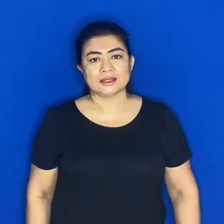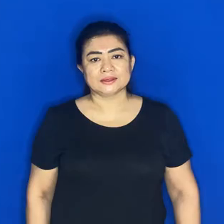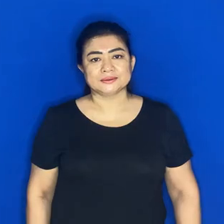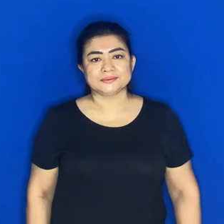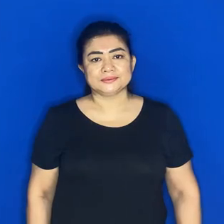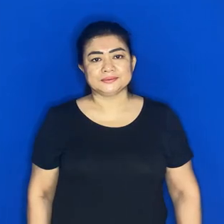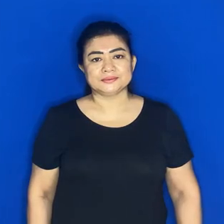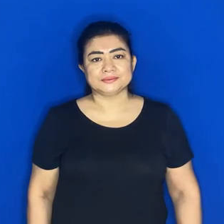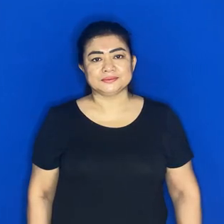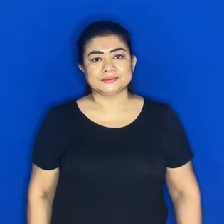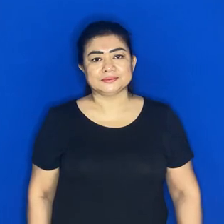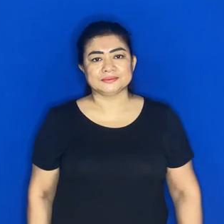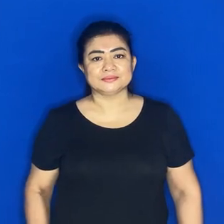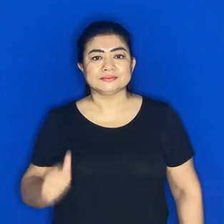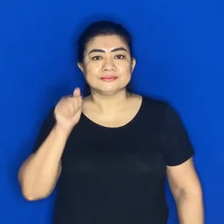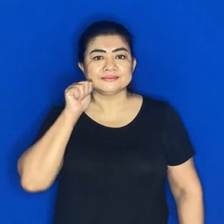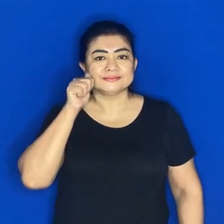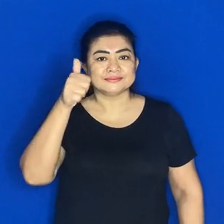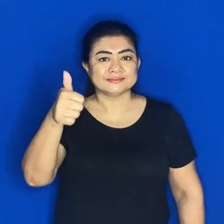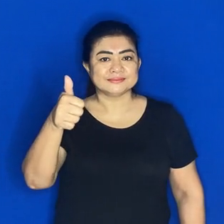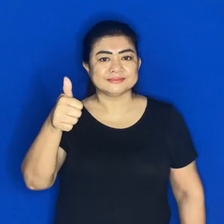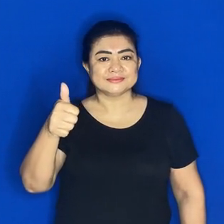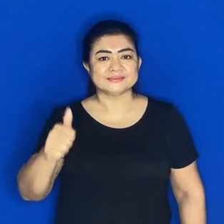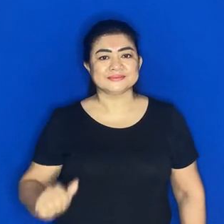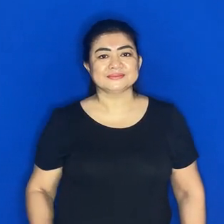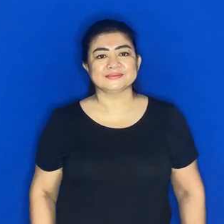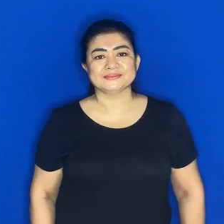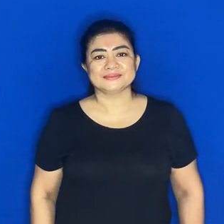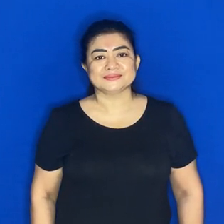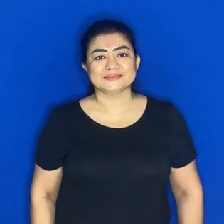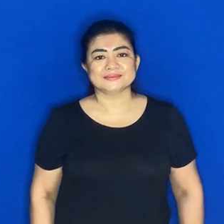tomorrow